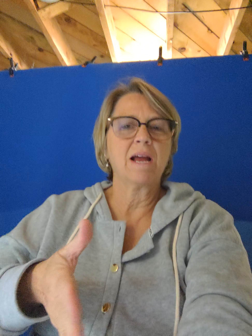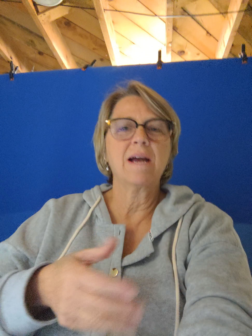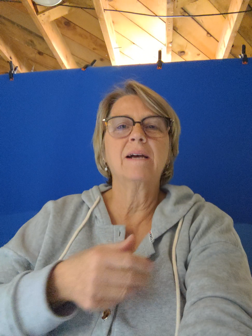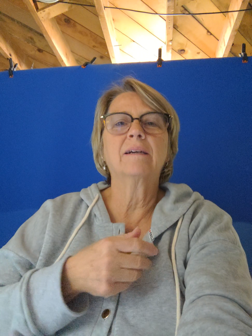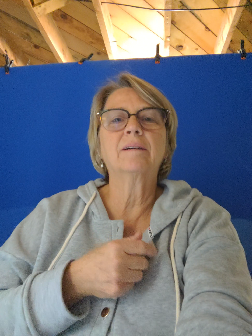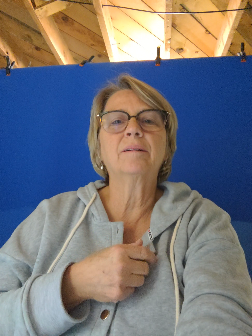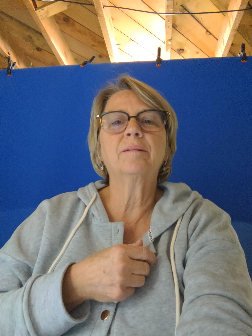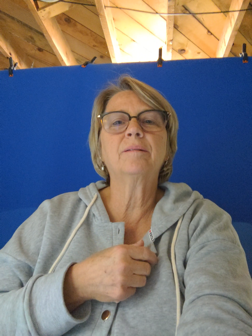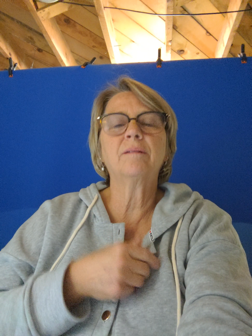fine